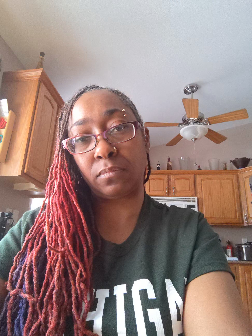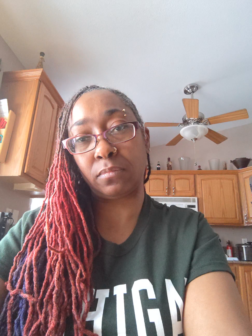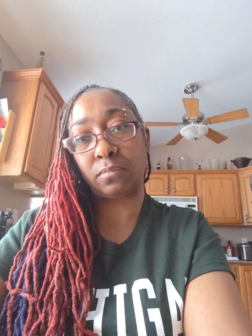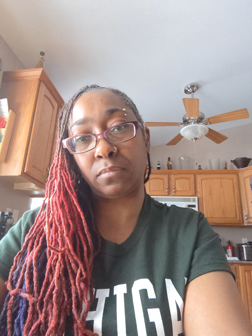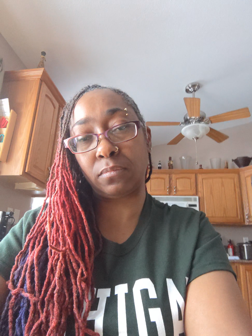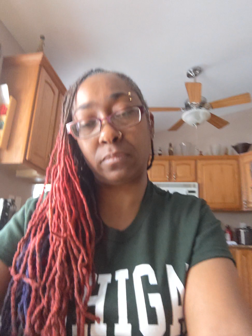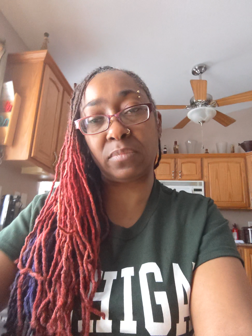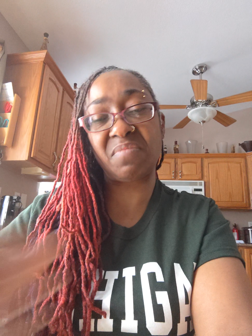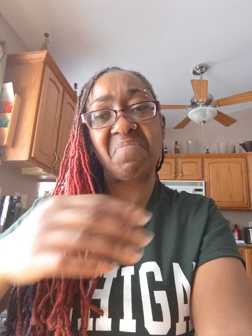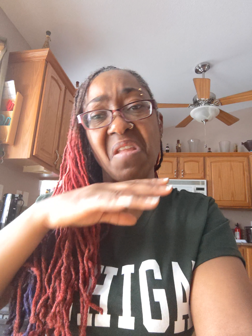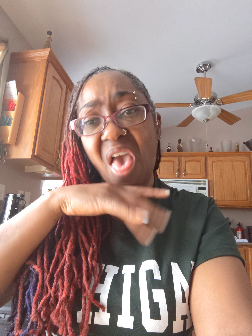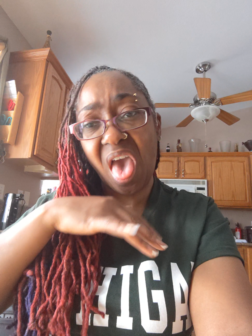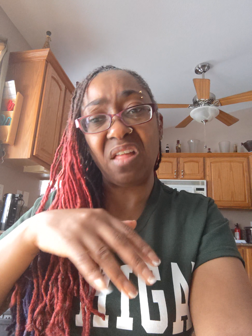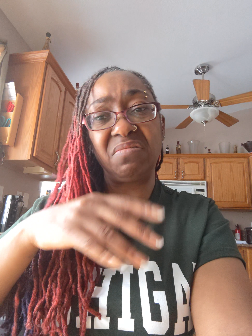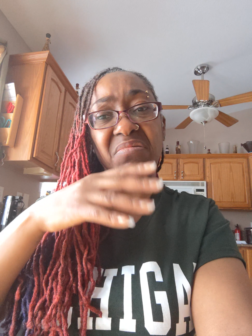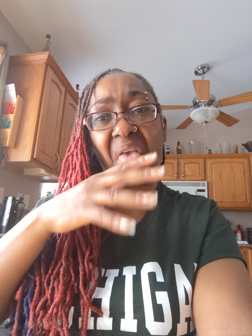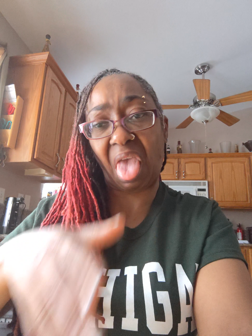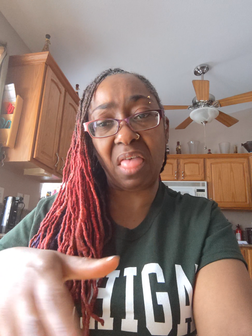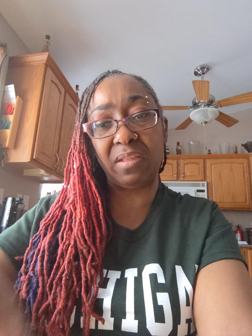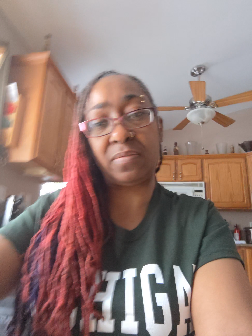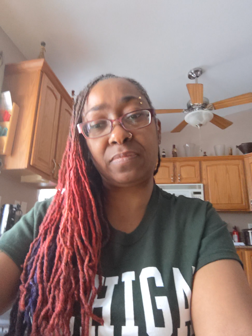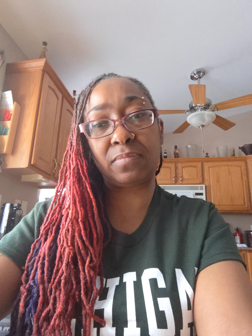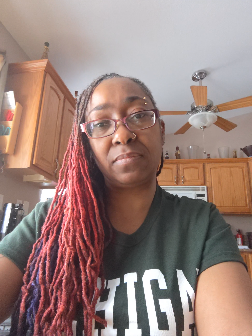yucky